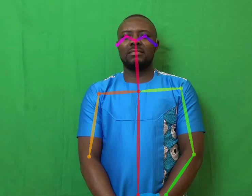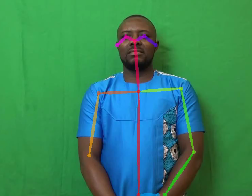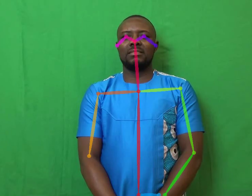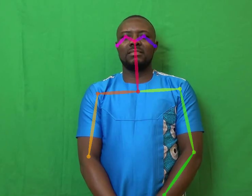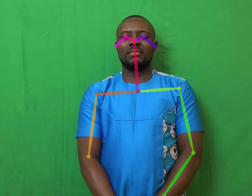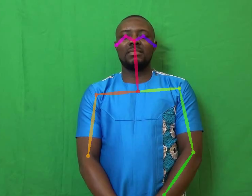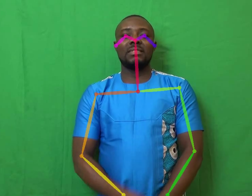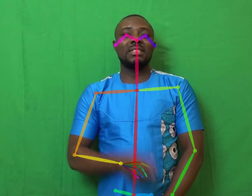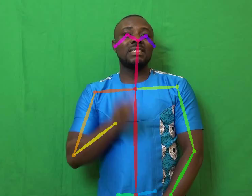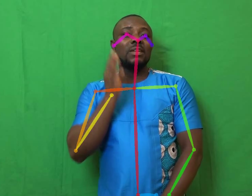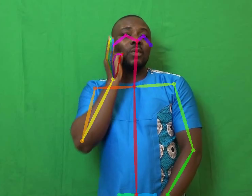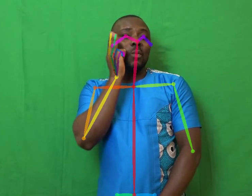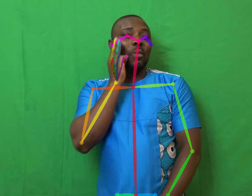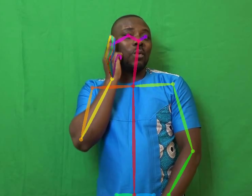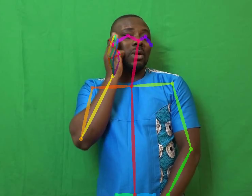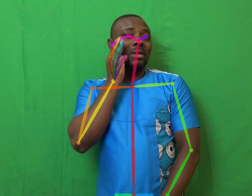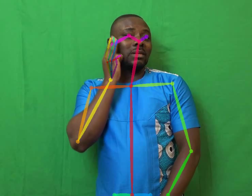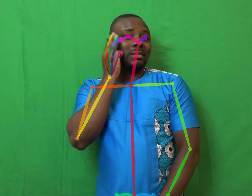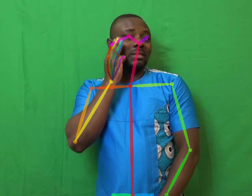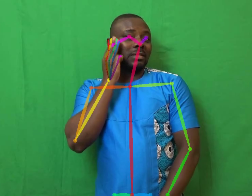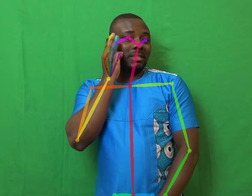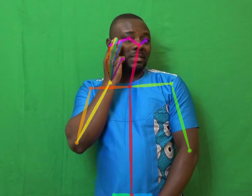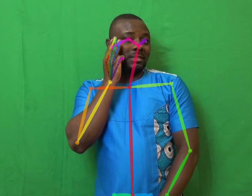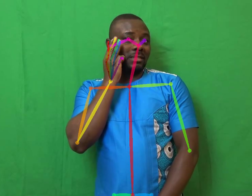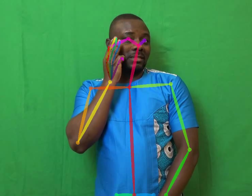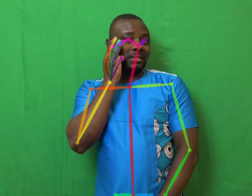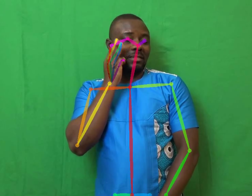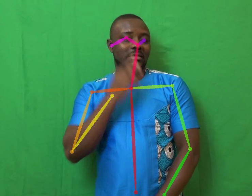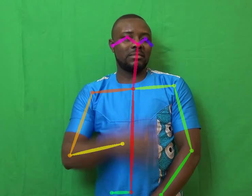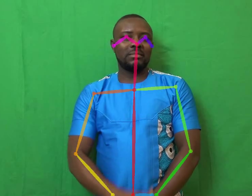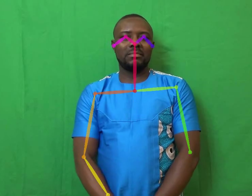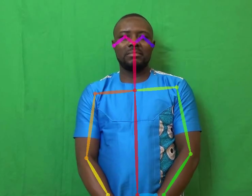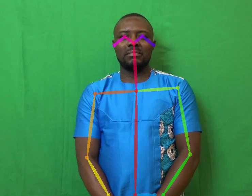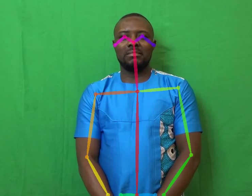wine